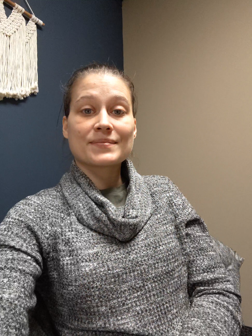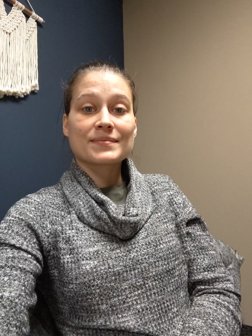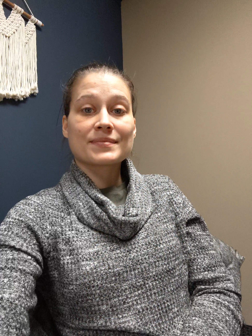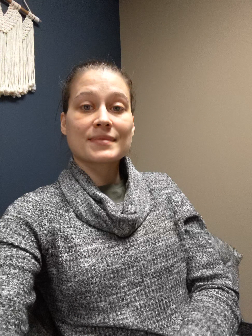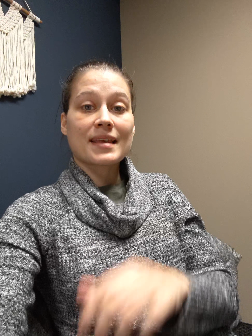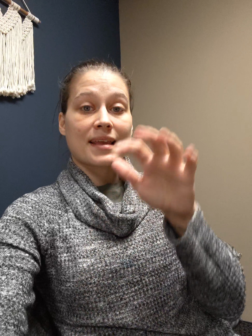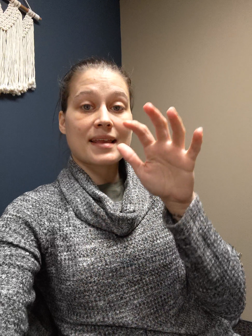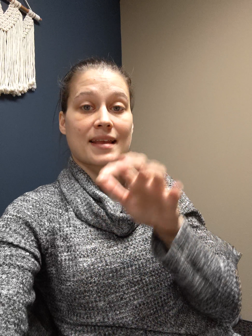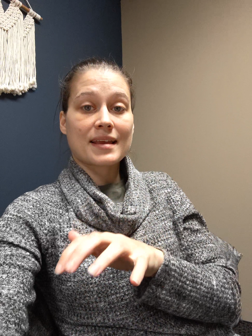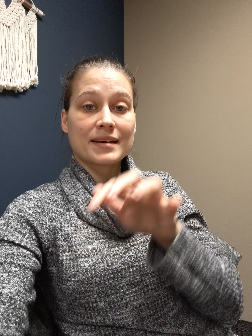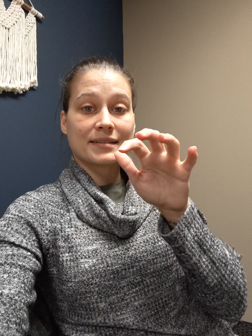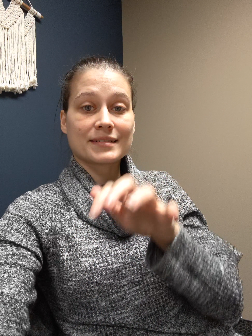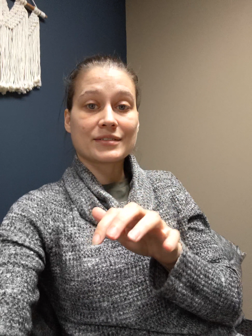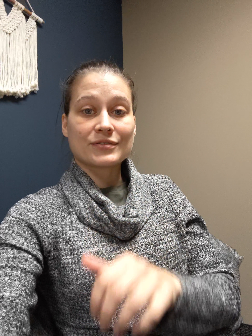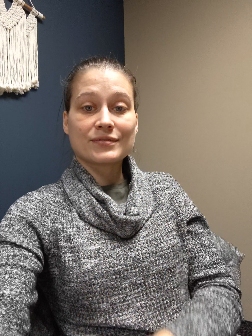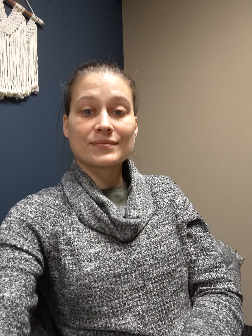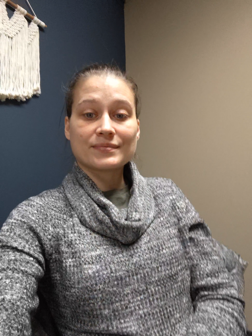alligator